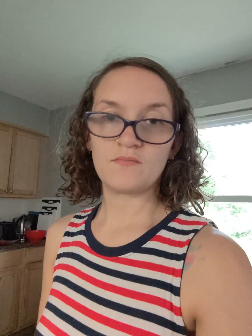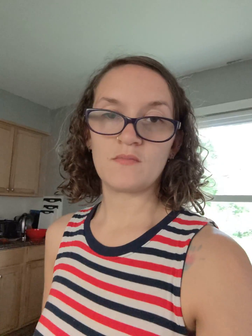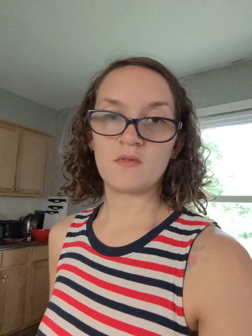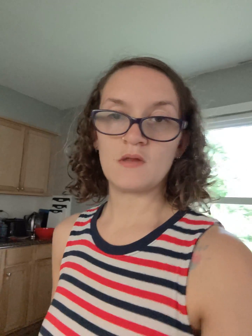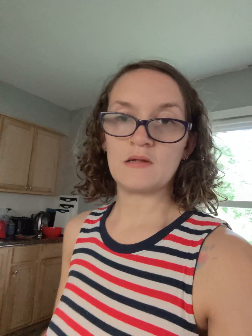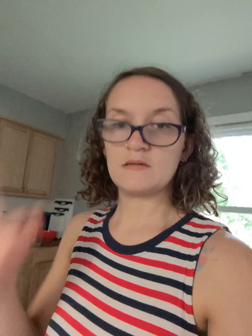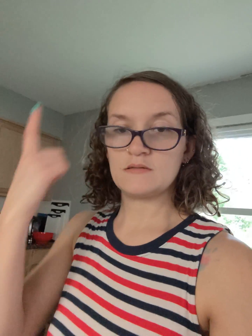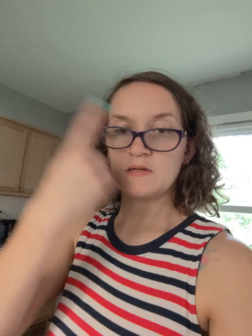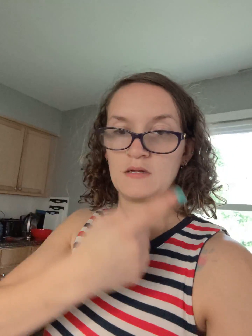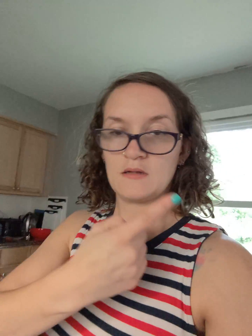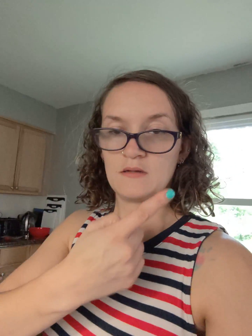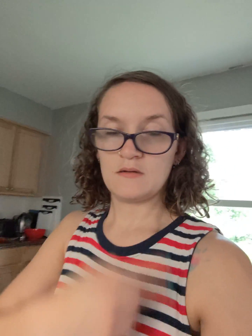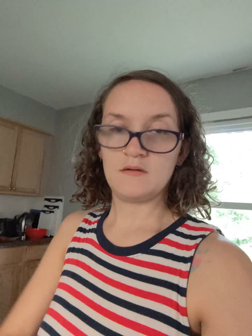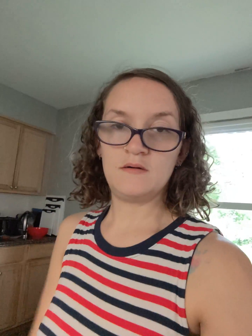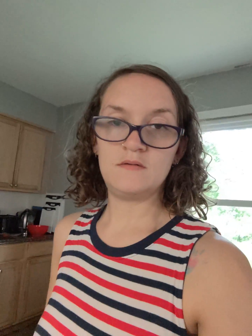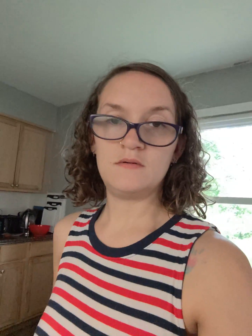day